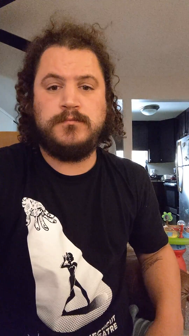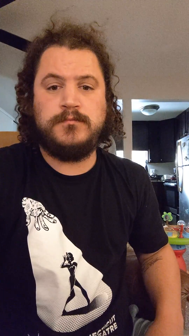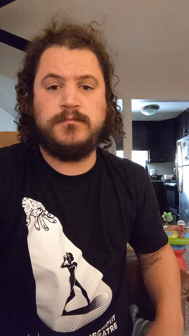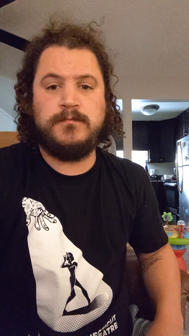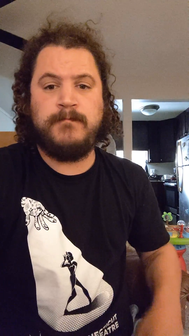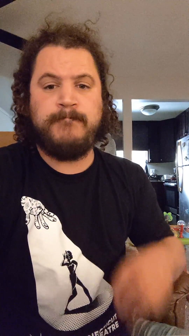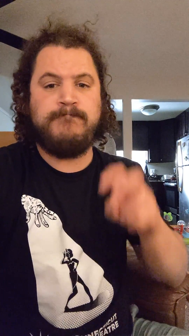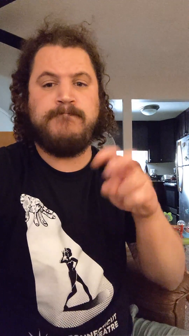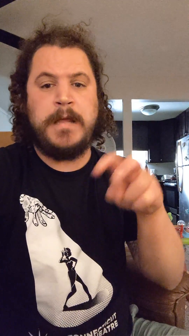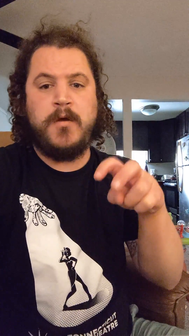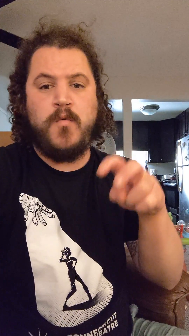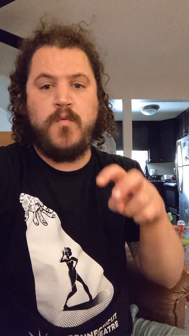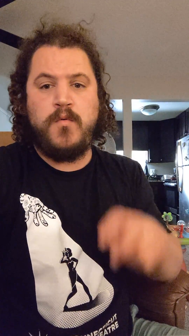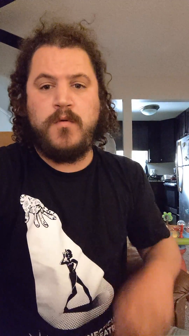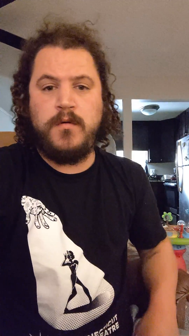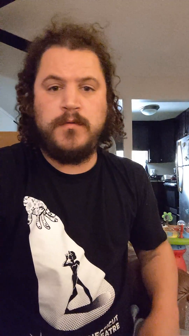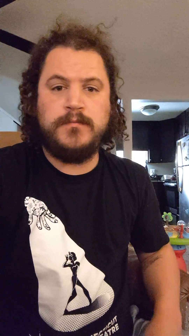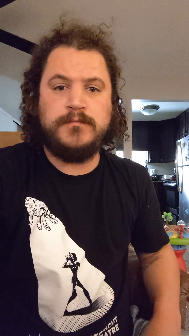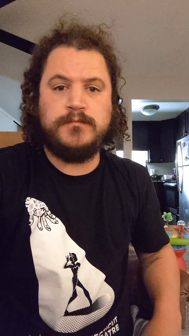potato